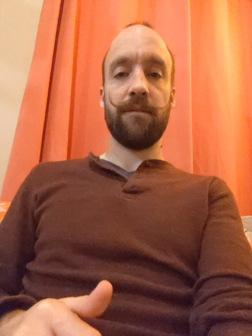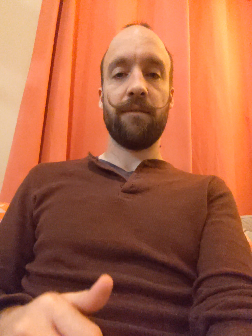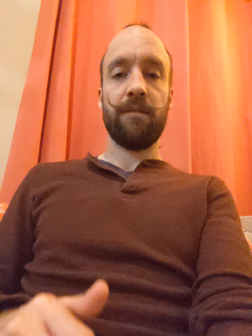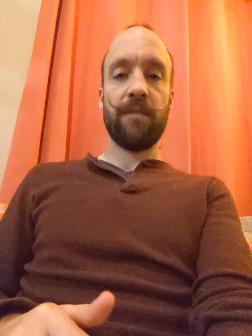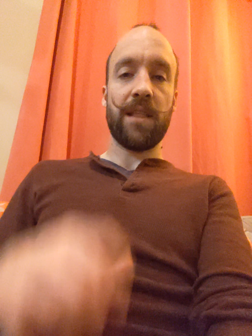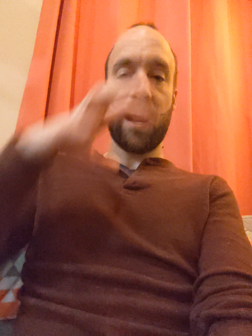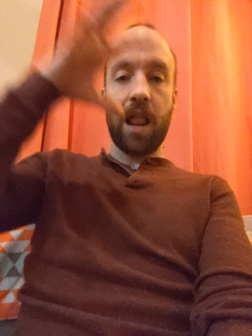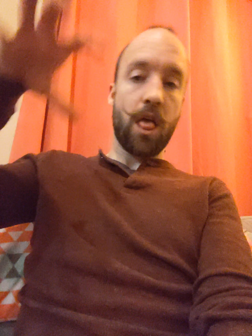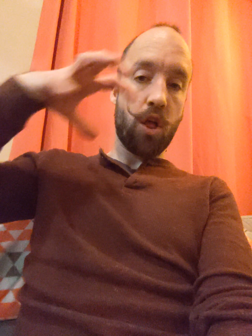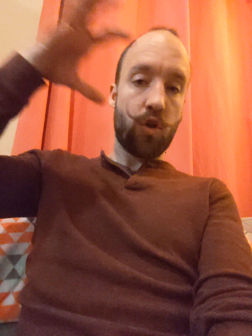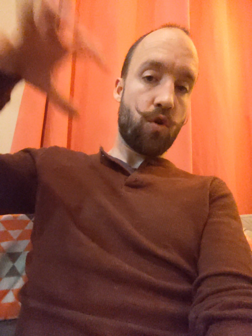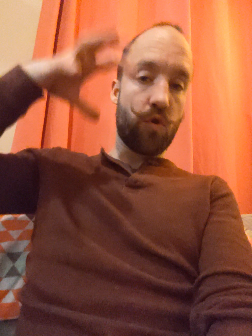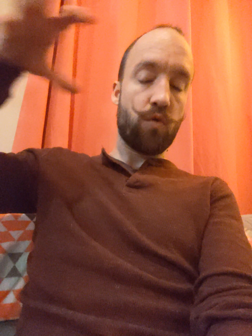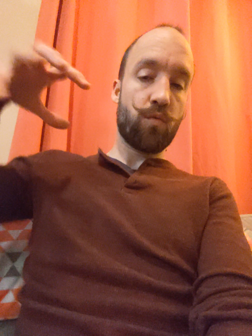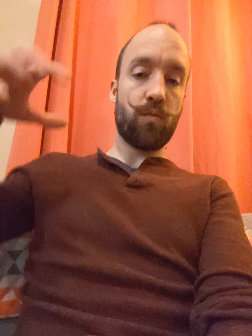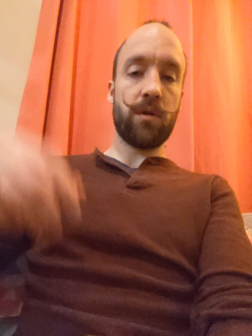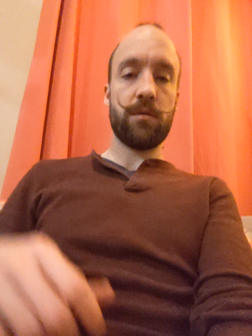cloud